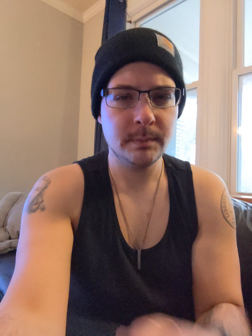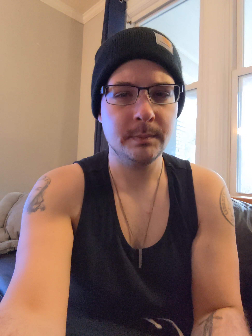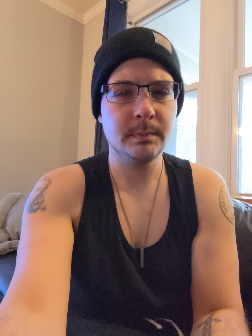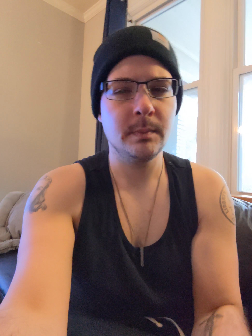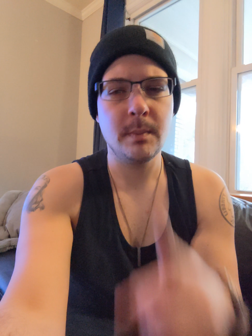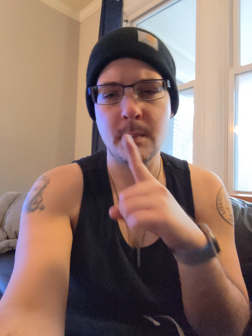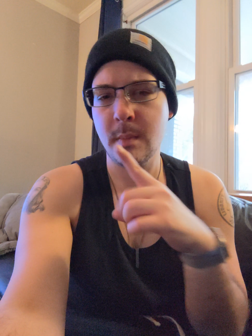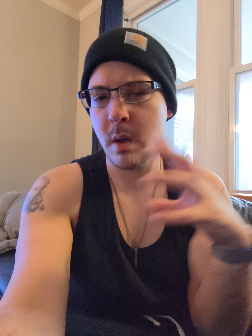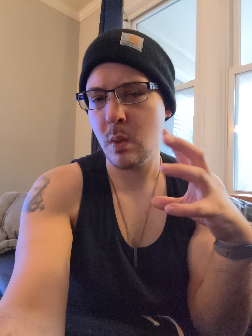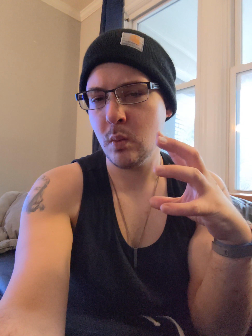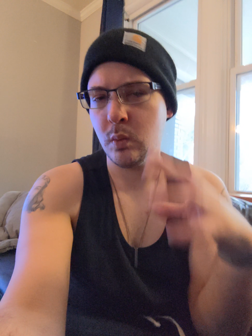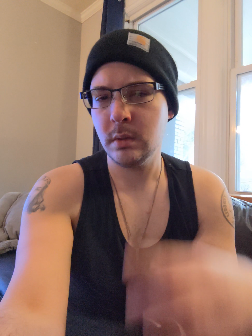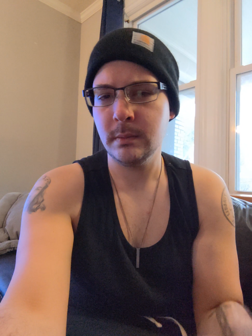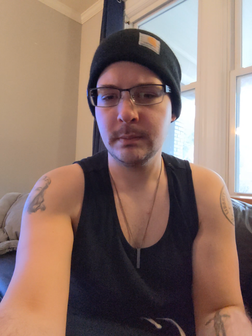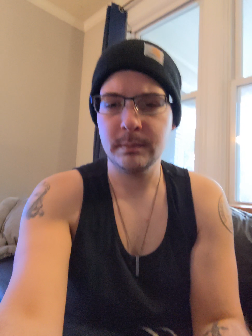balloon